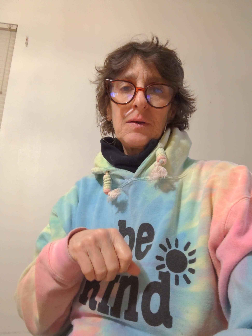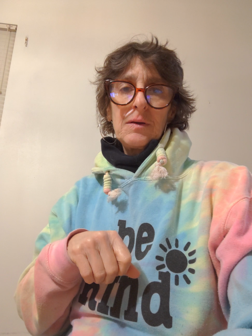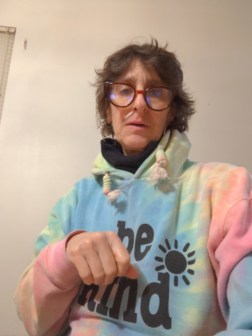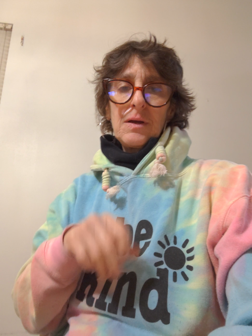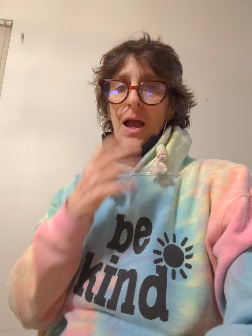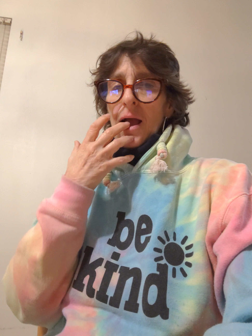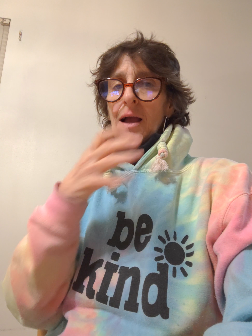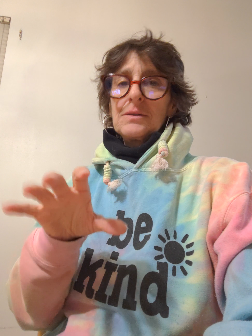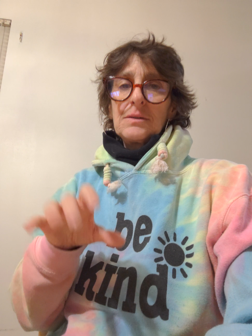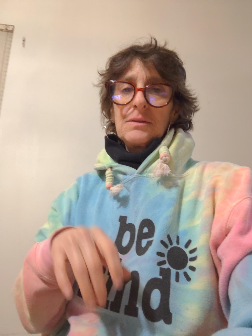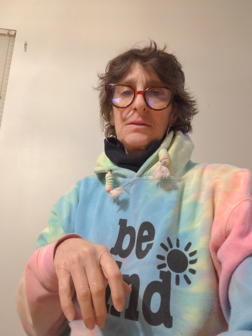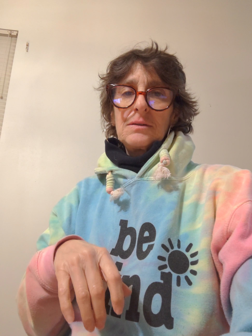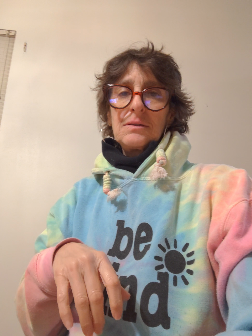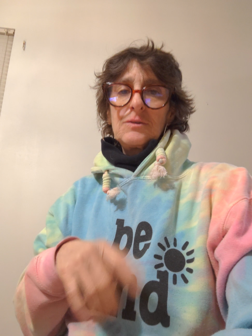hot